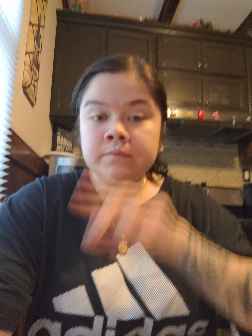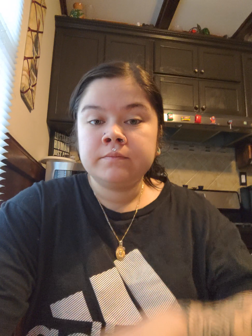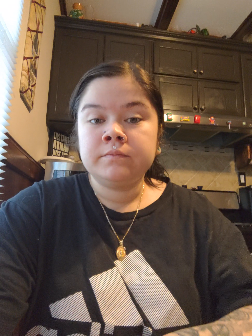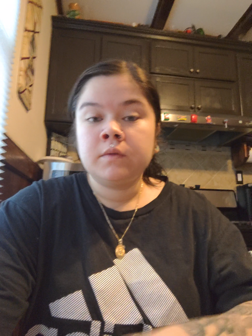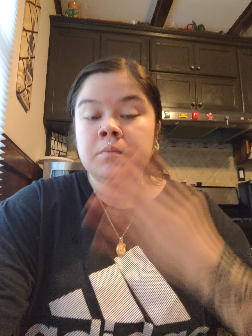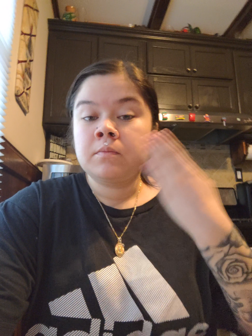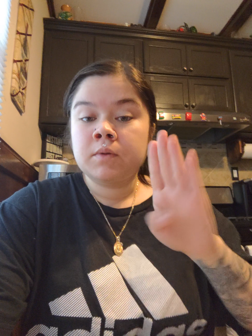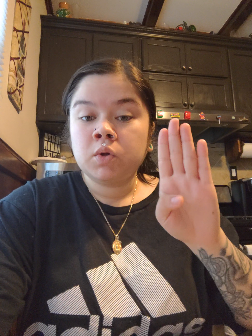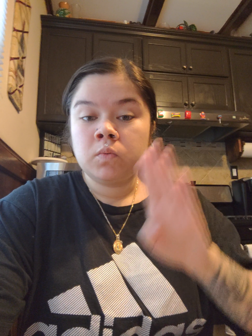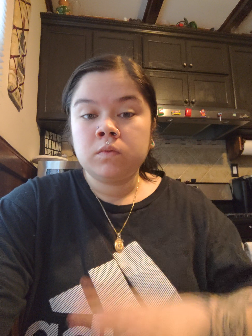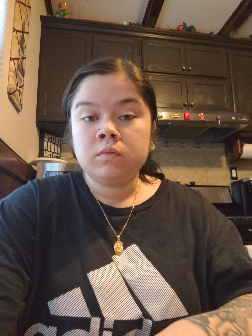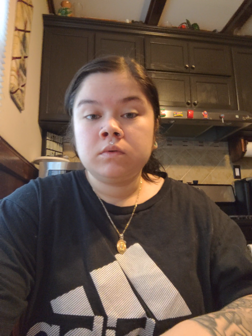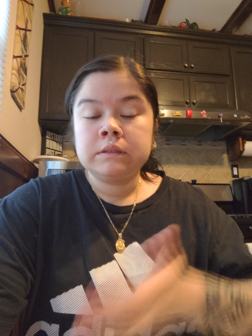blue